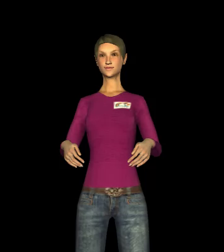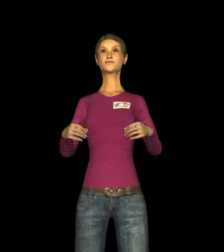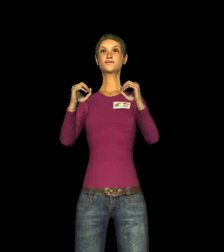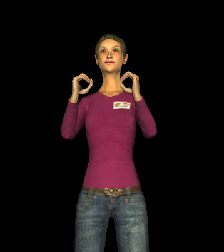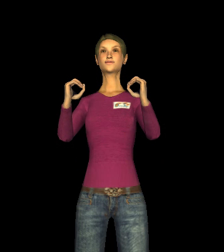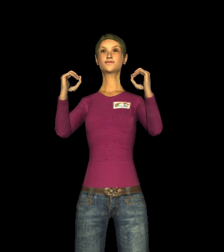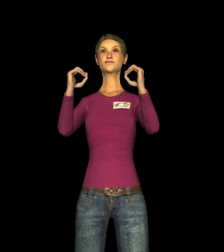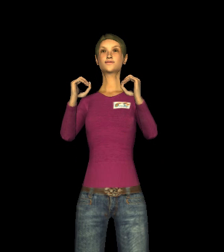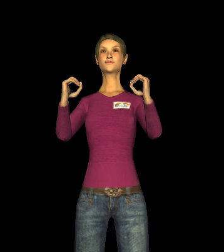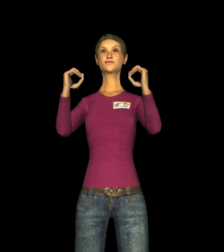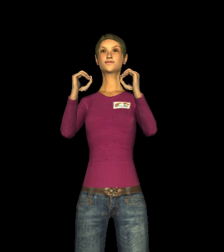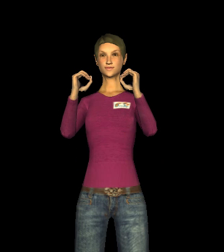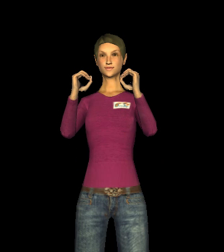عم